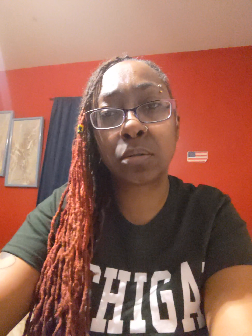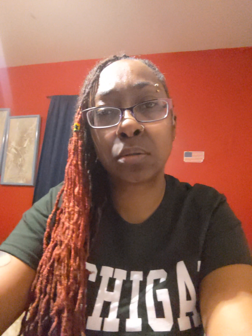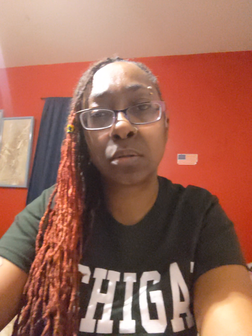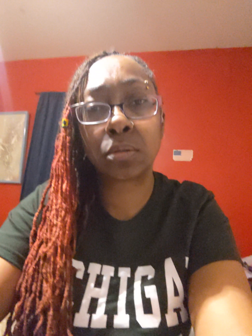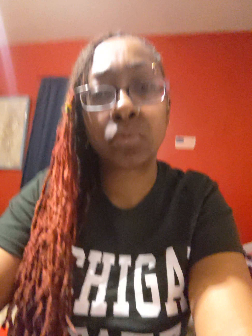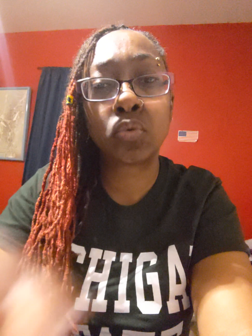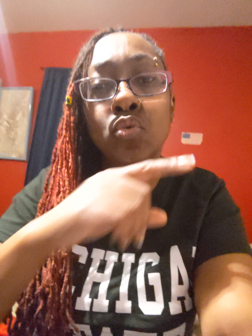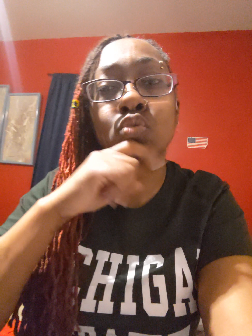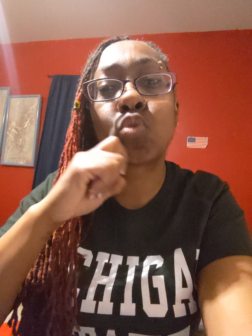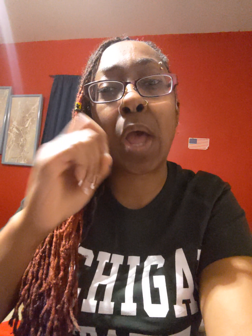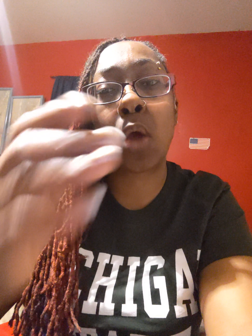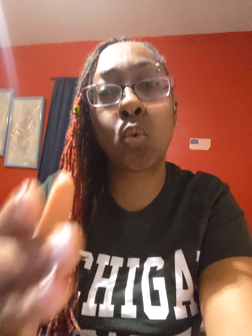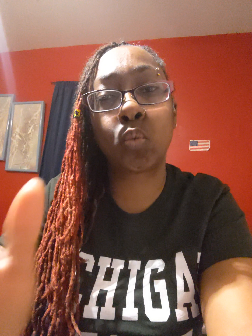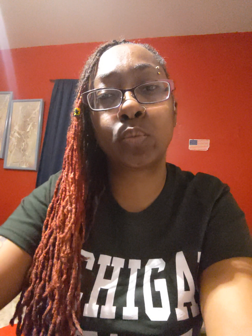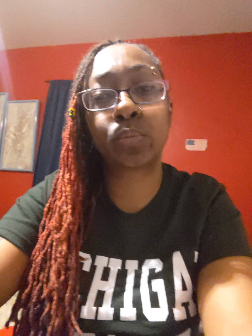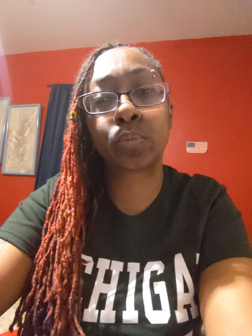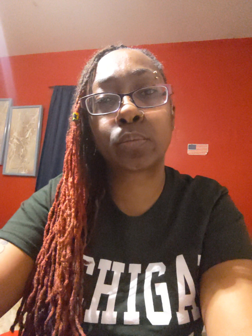dryer